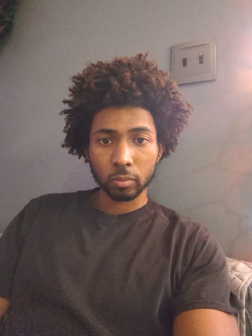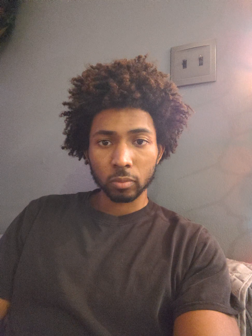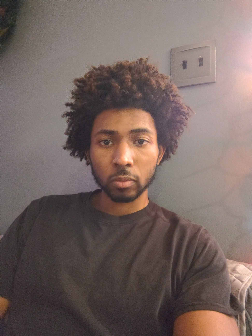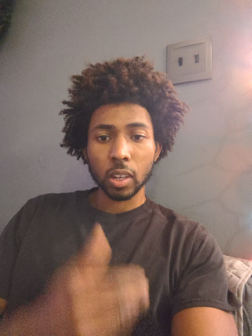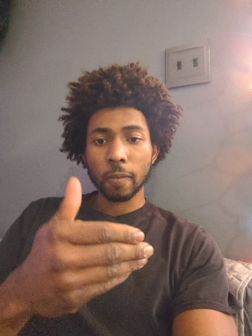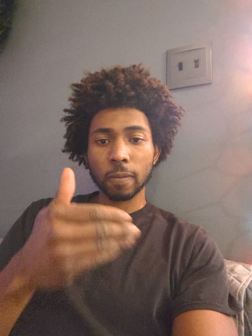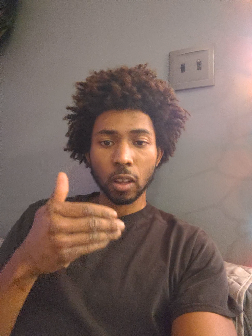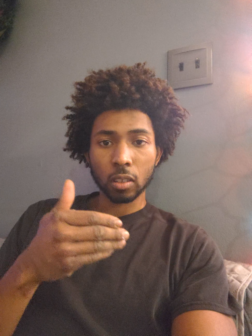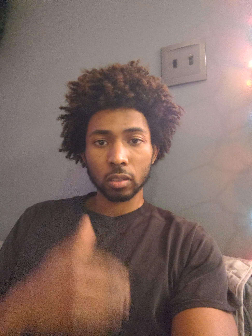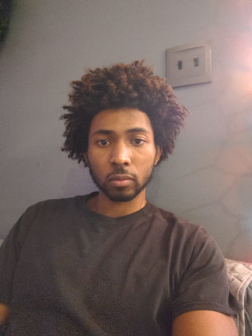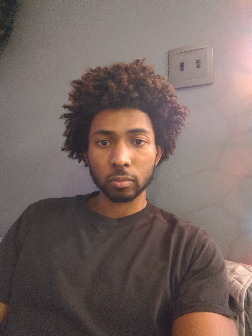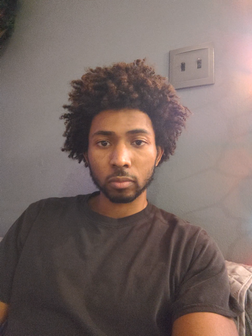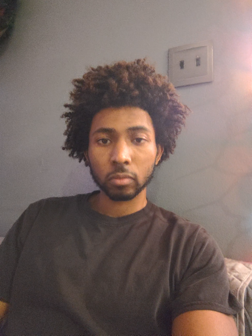before